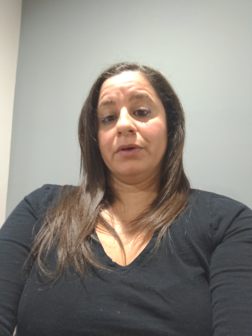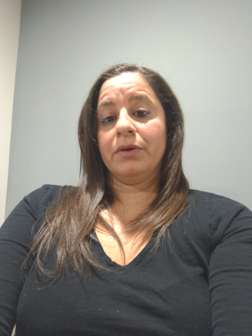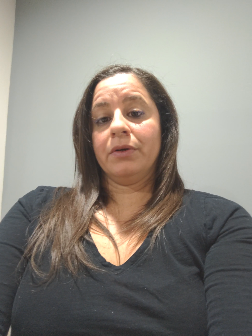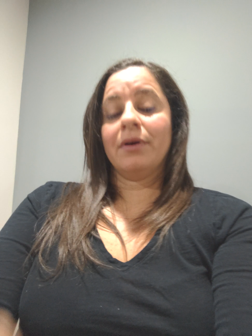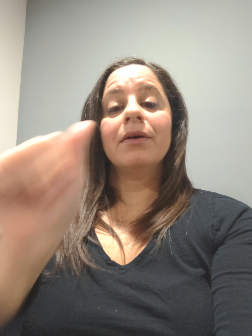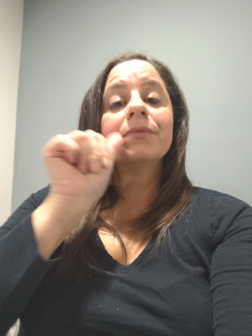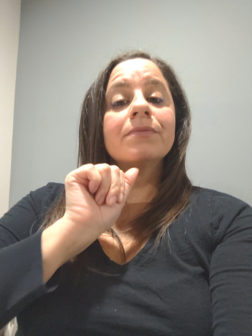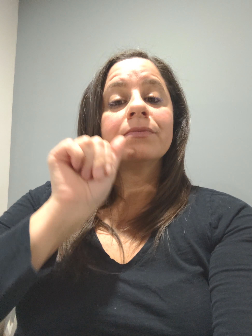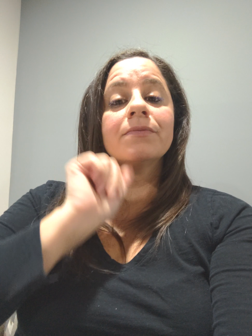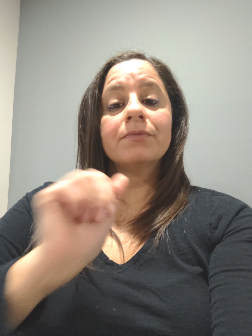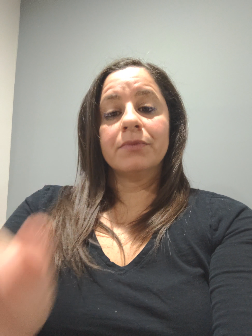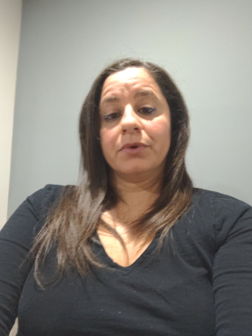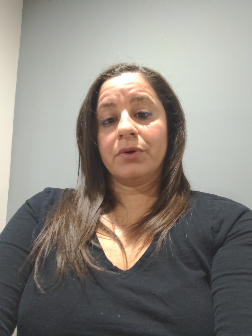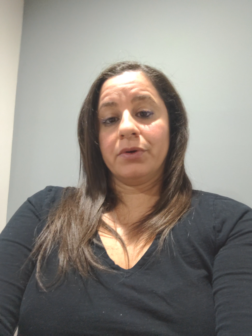aunt